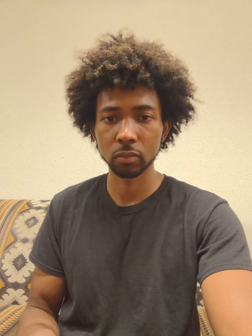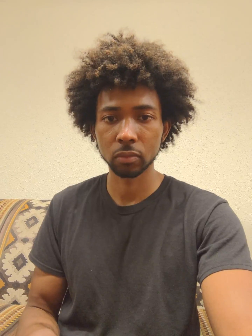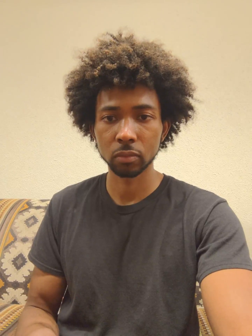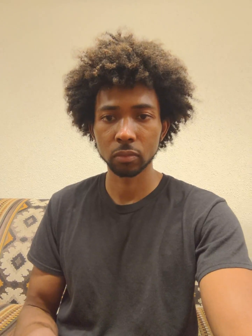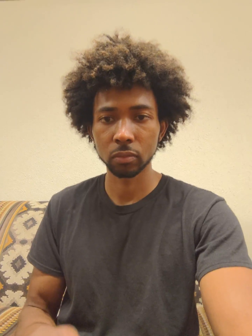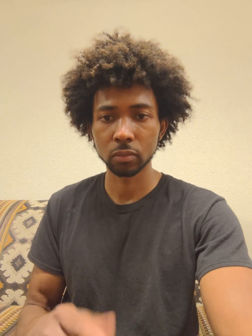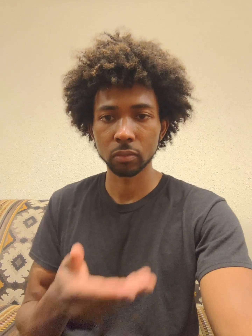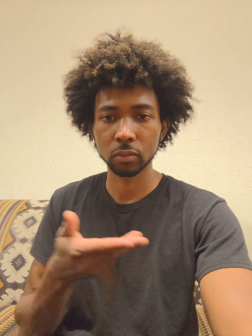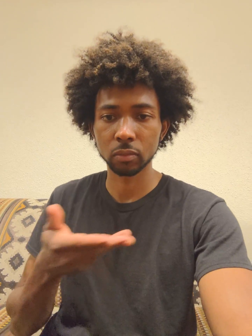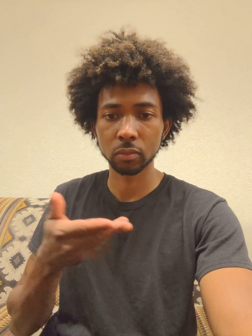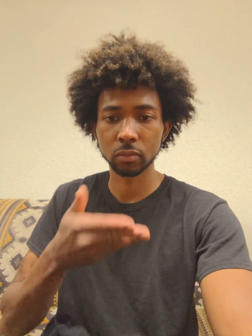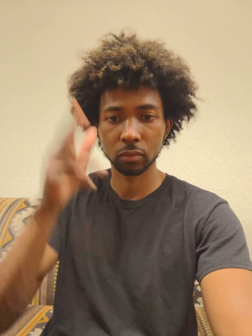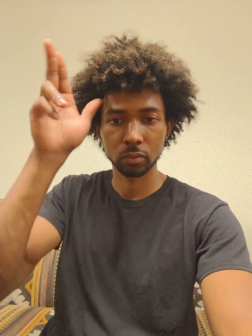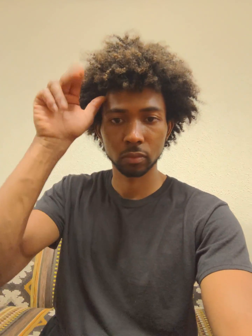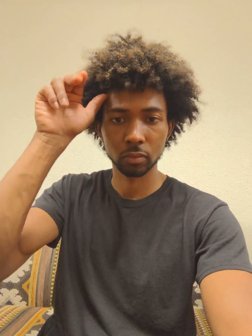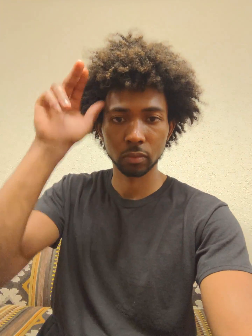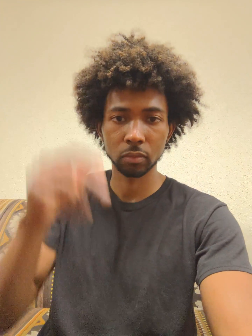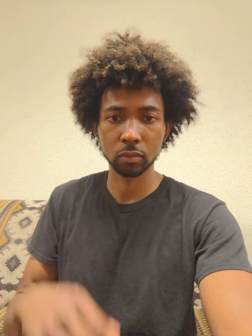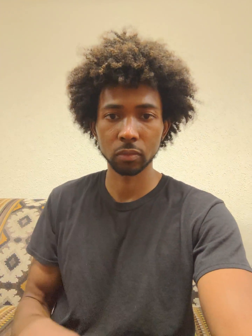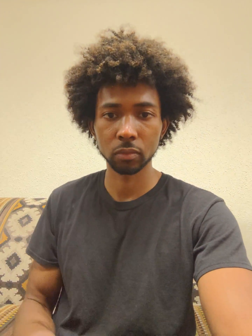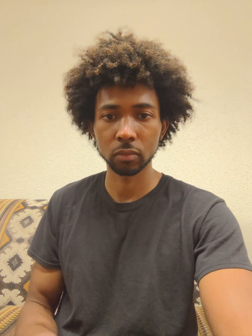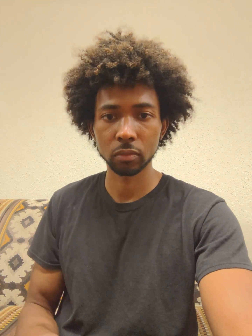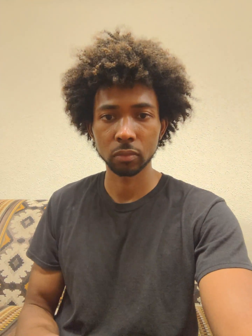pony